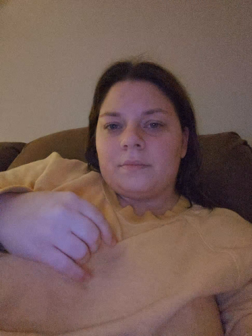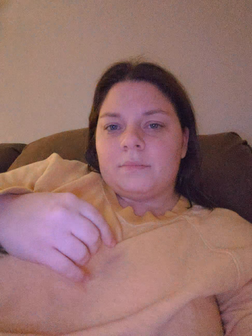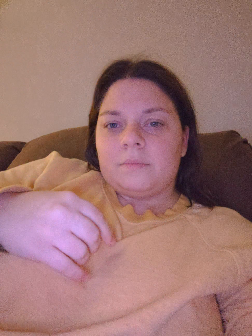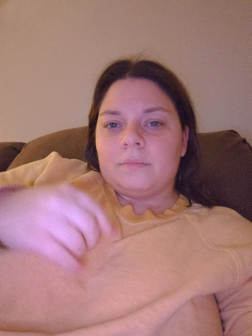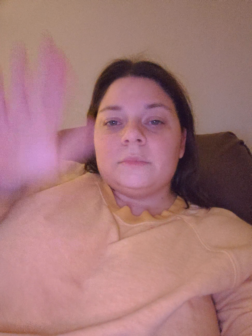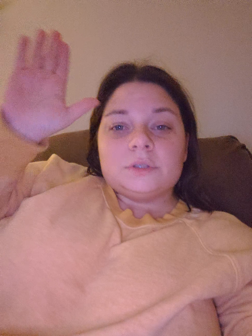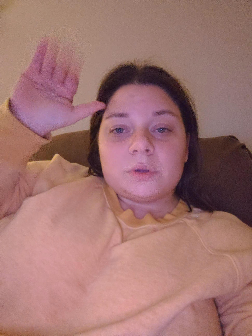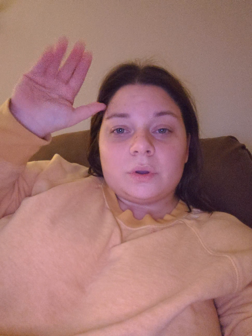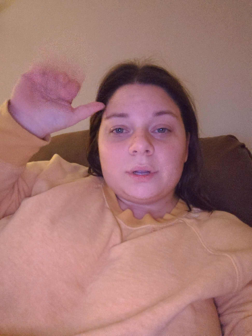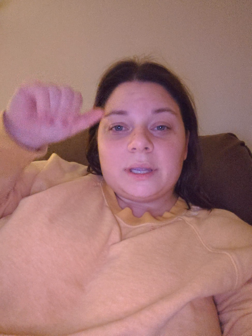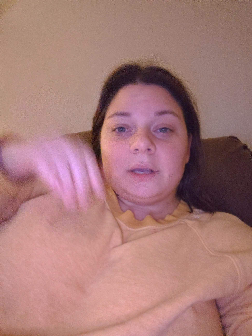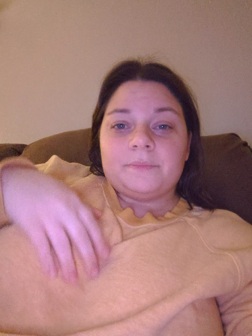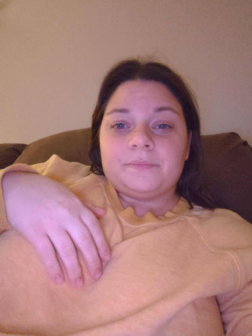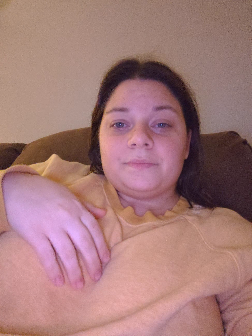donkey